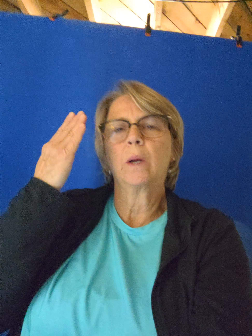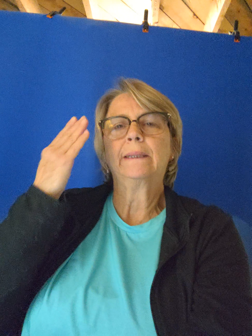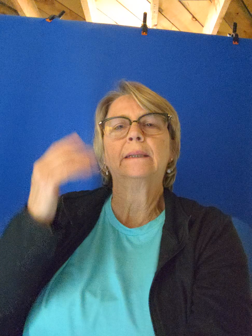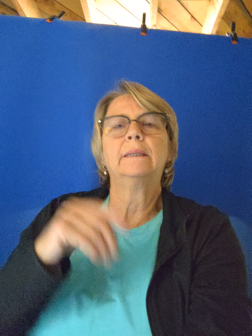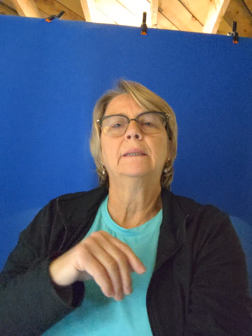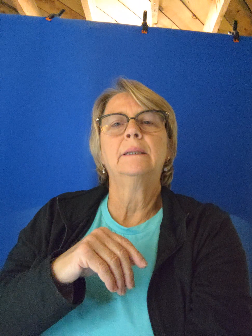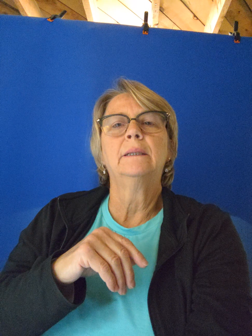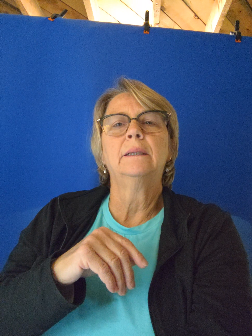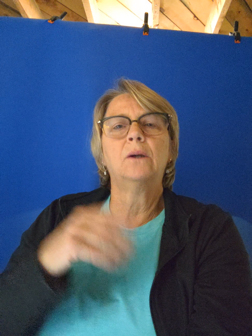morning